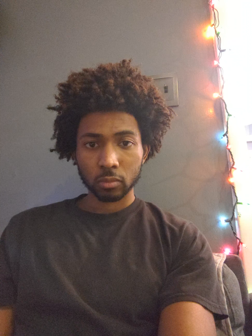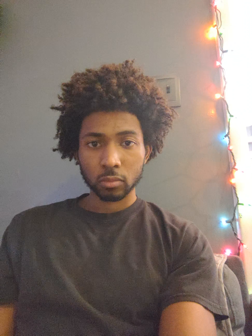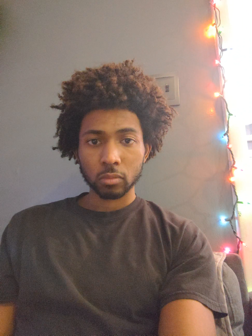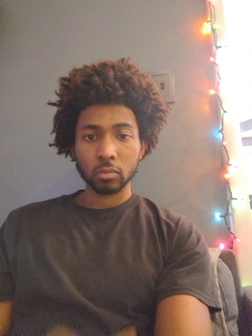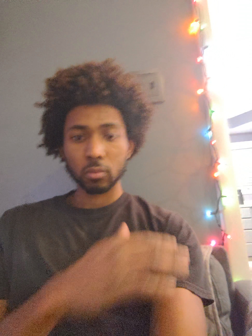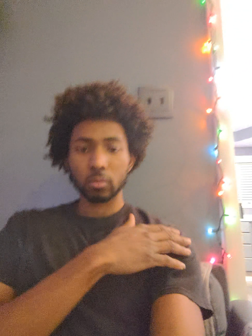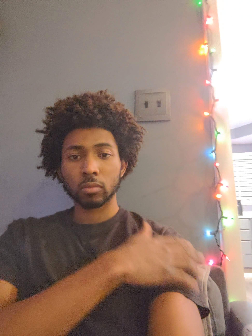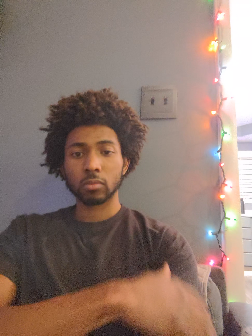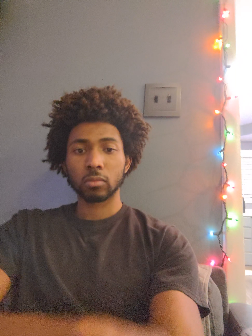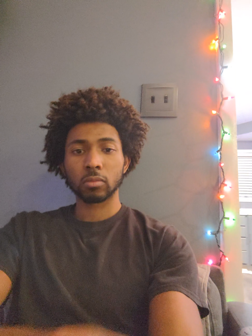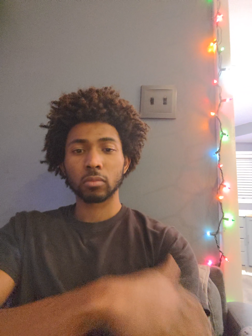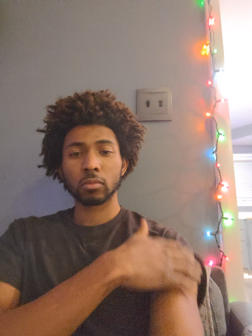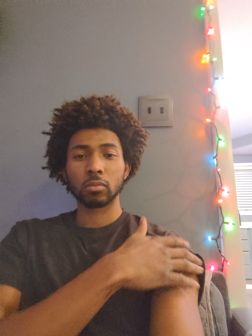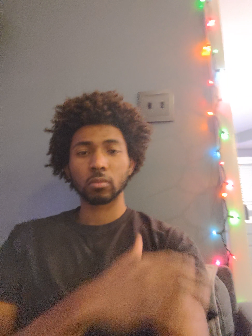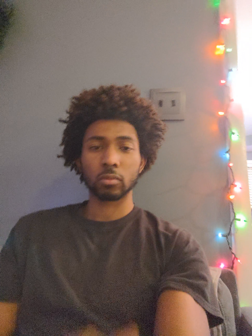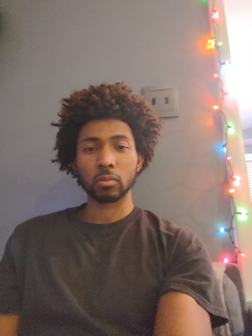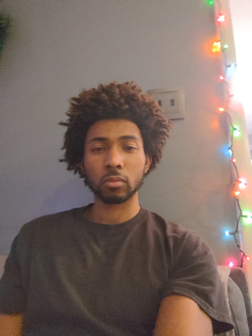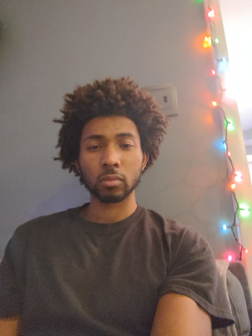arm